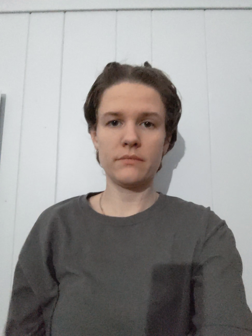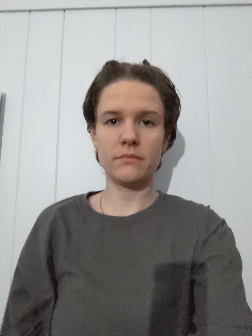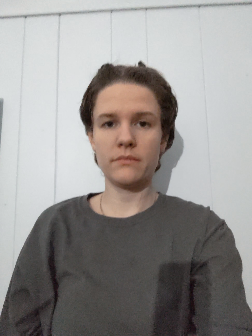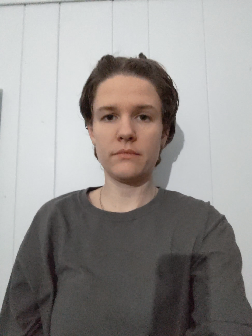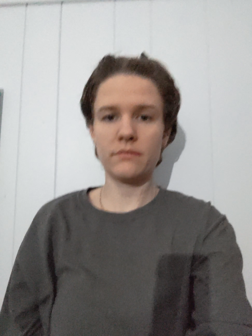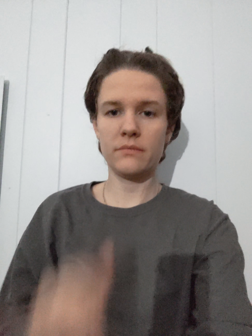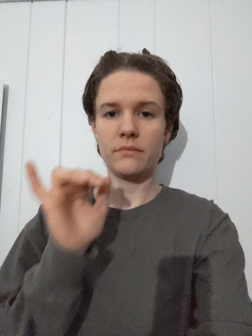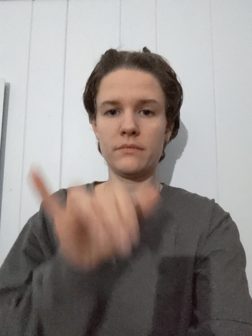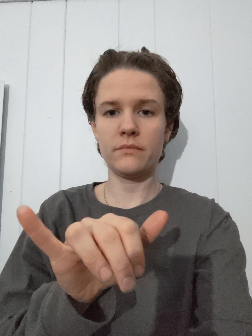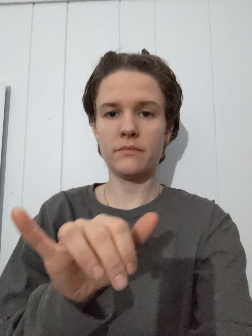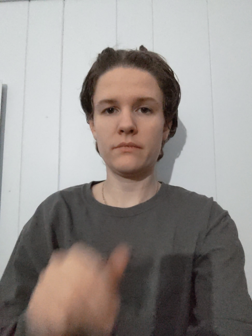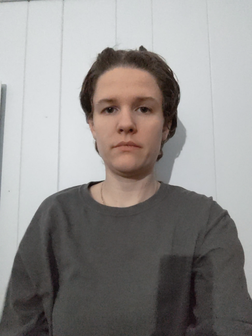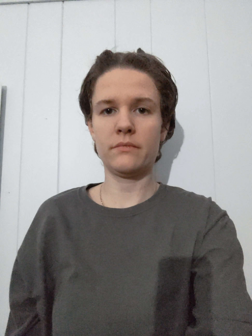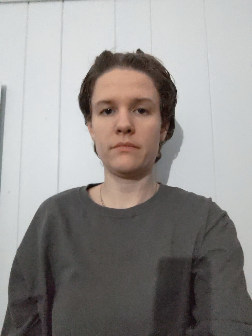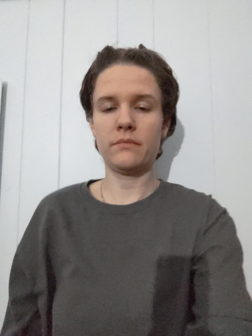that